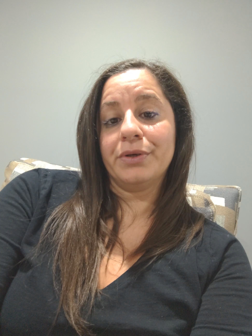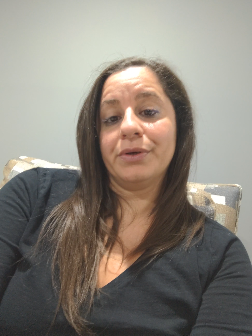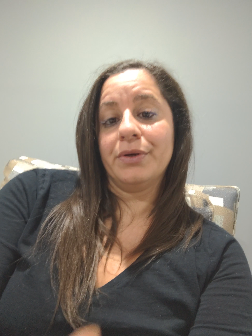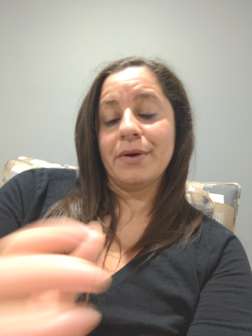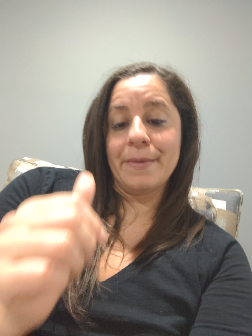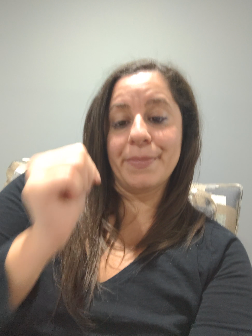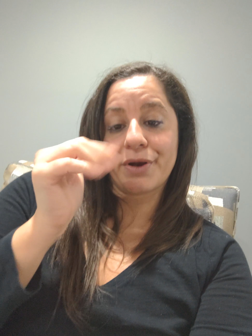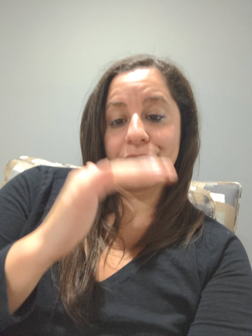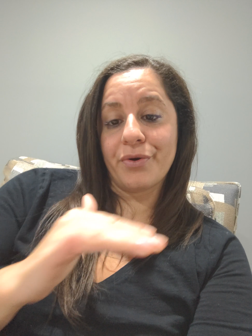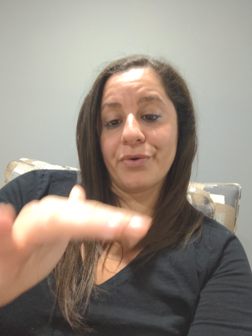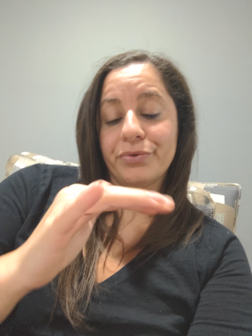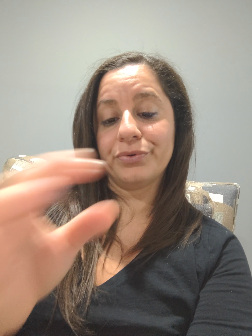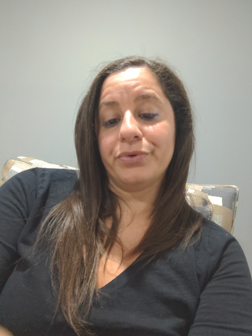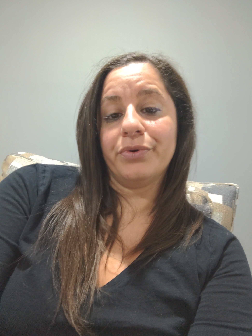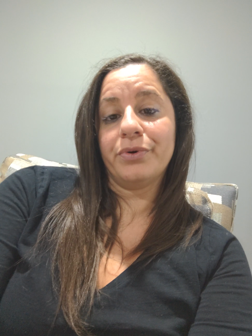backyard